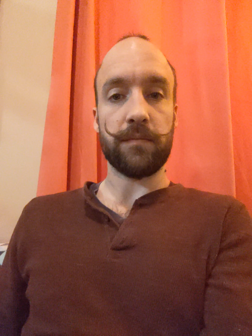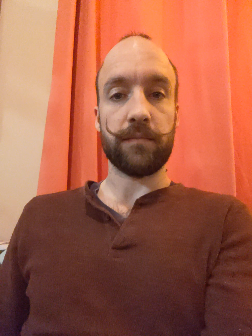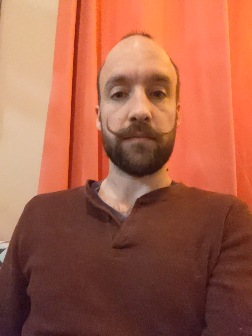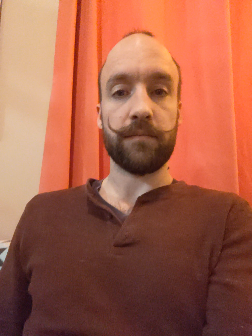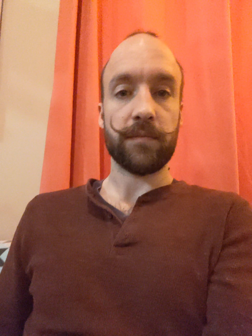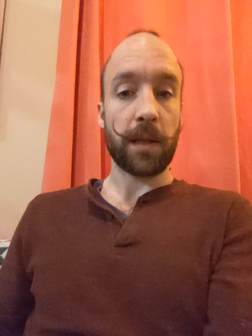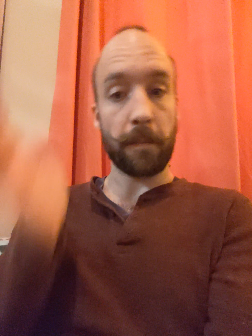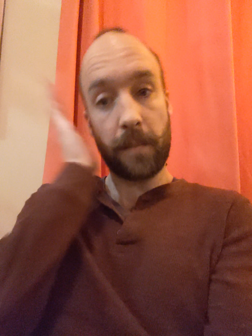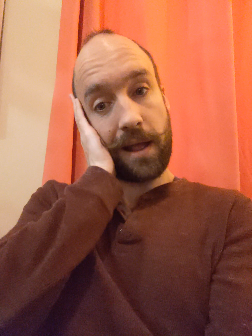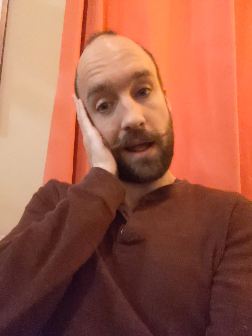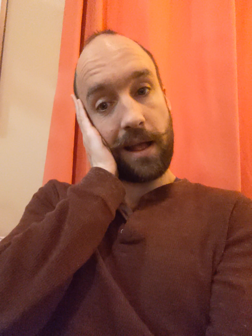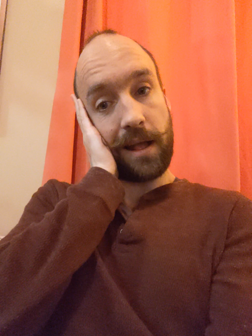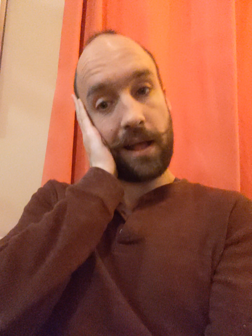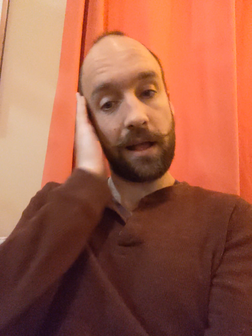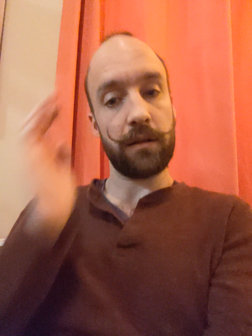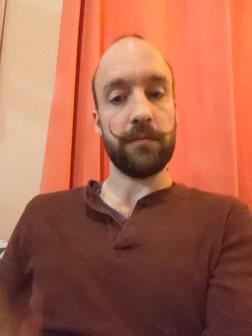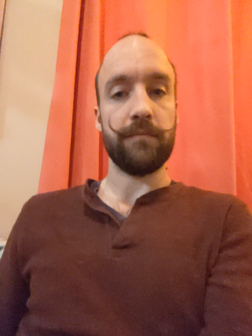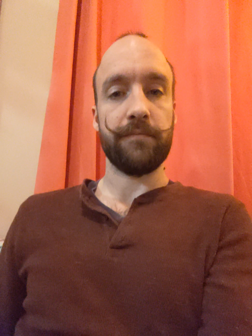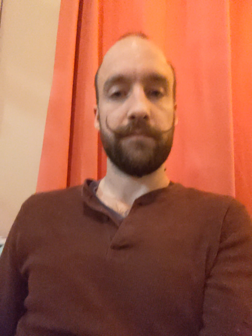bed